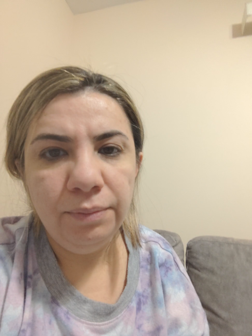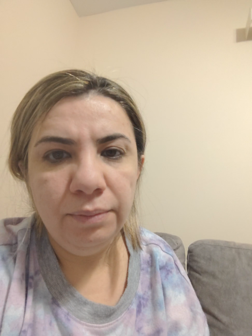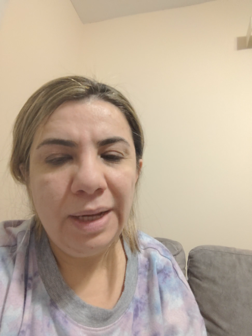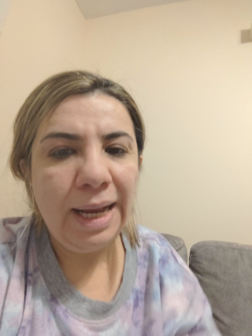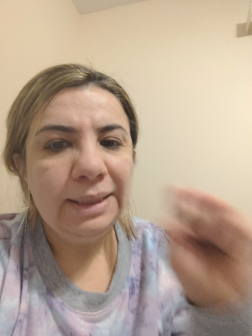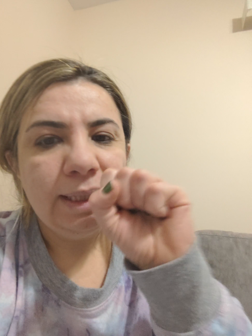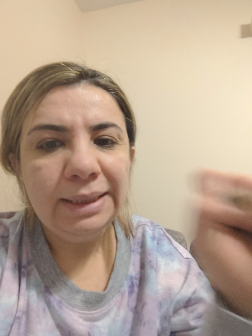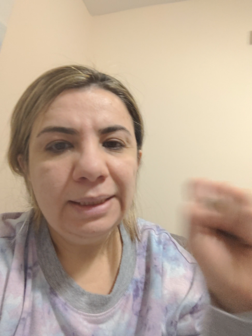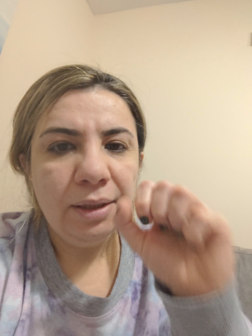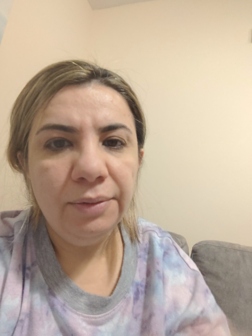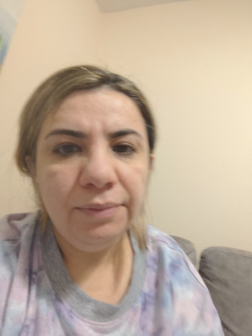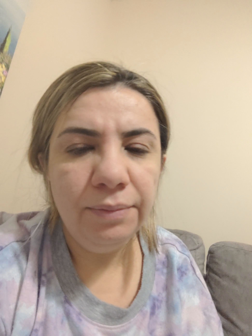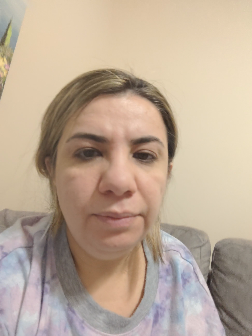carrot